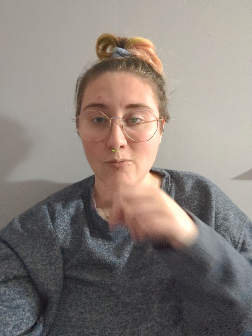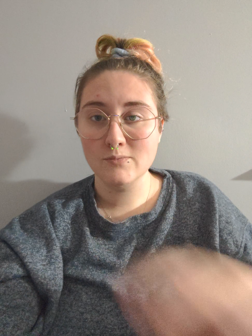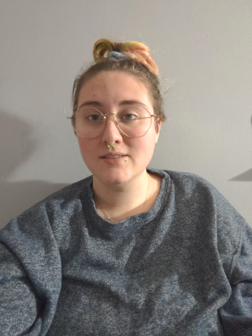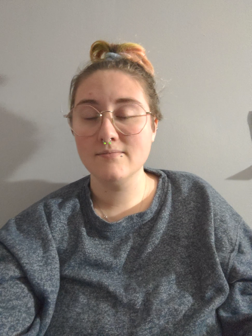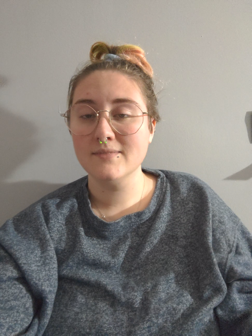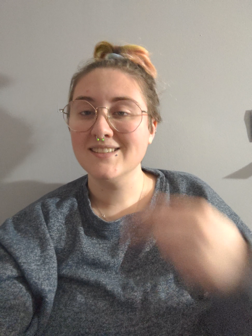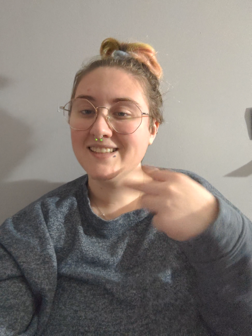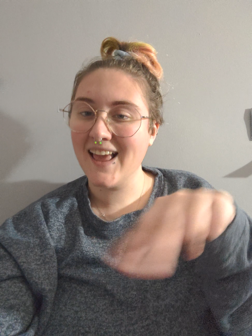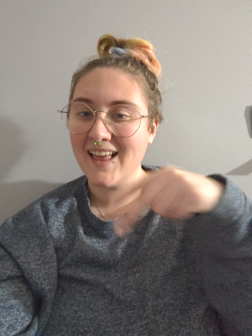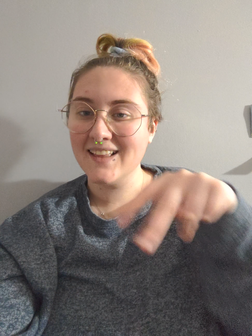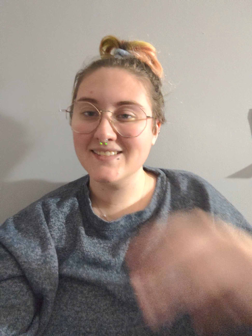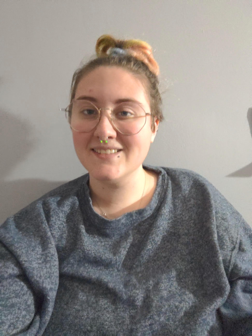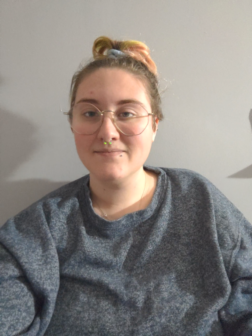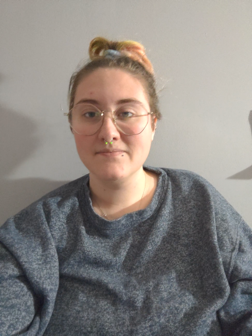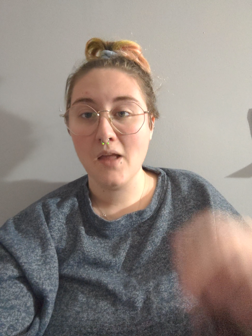dance